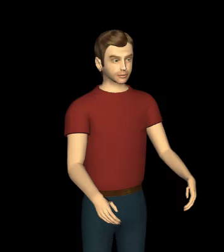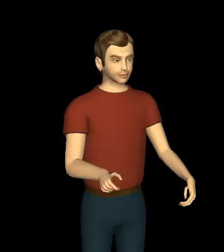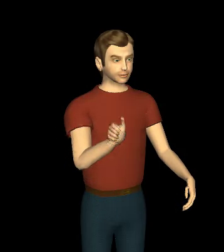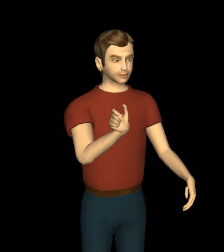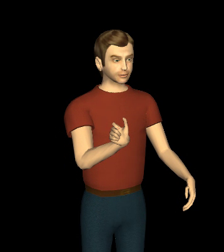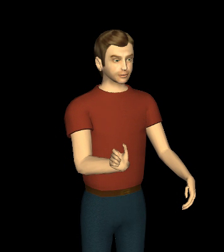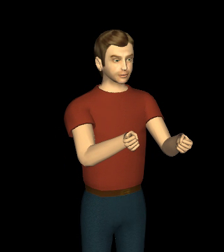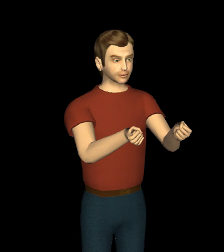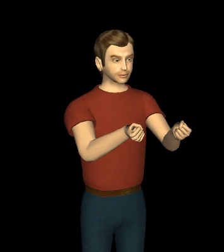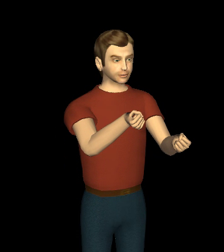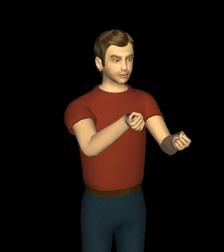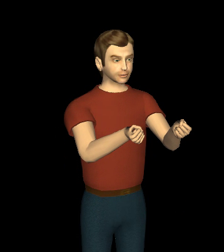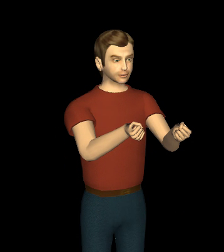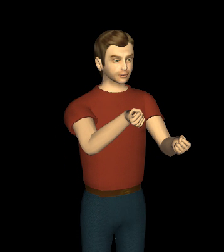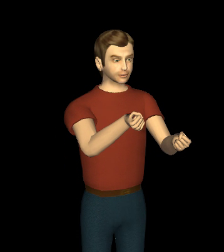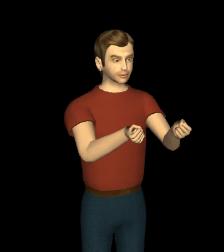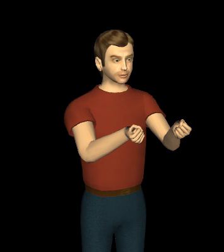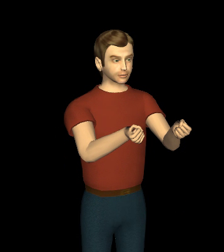سائق